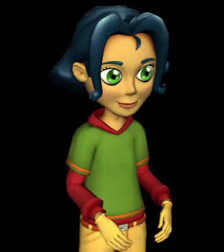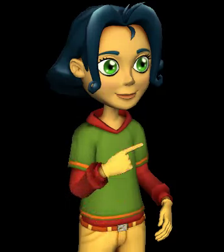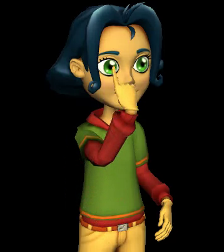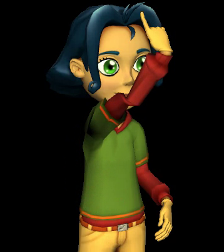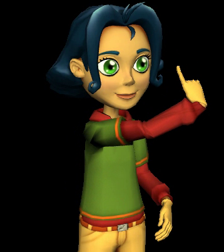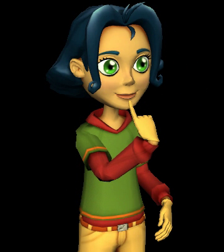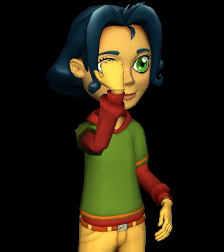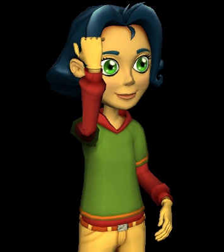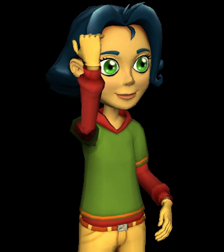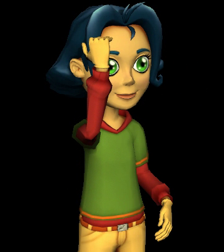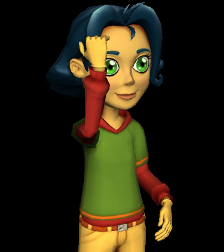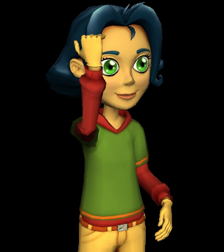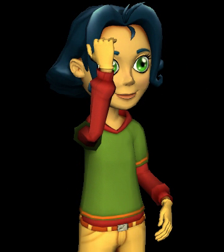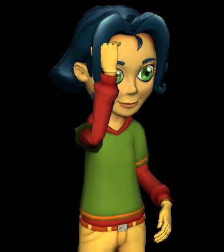رأس